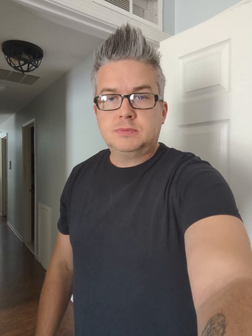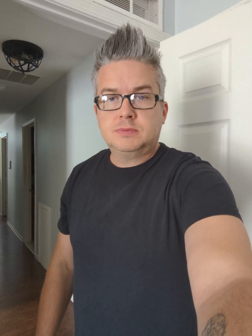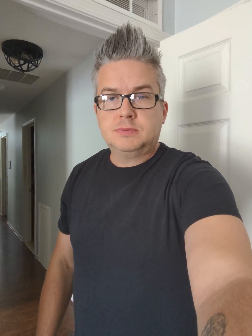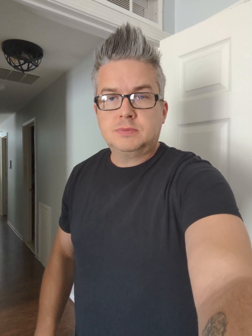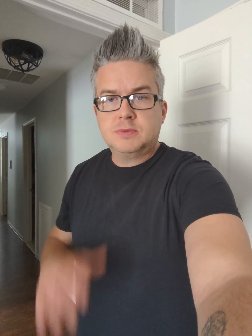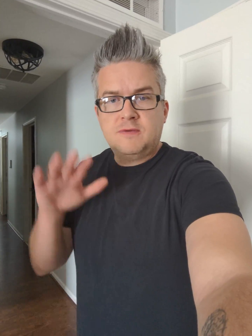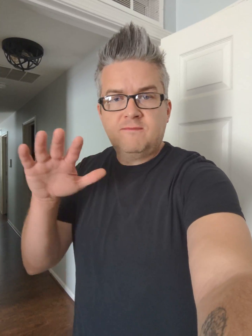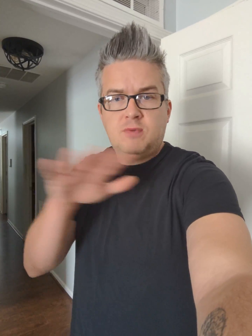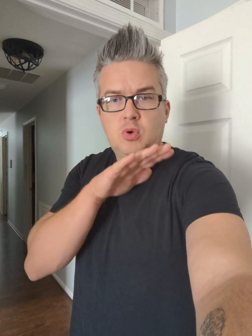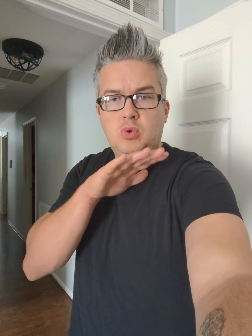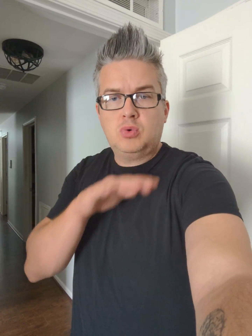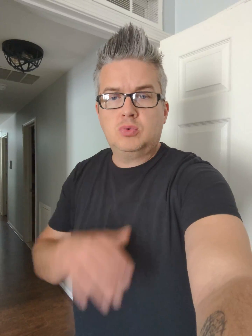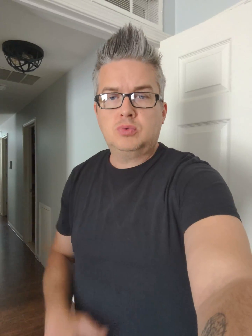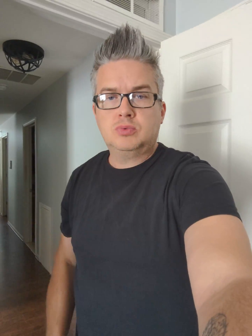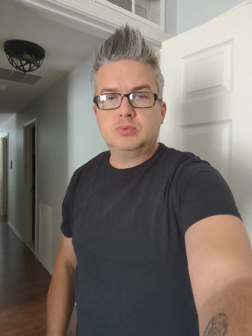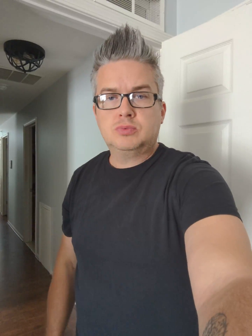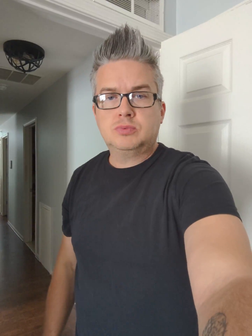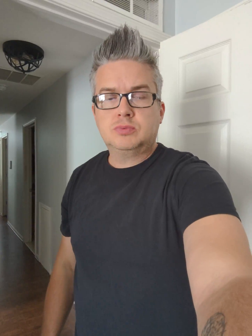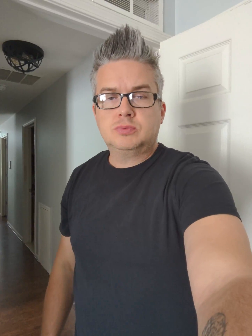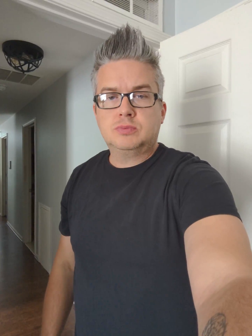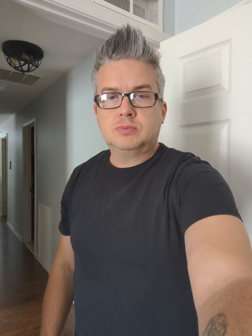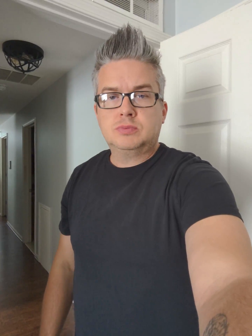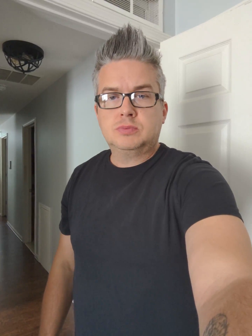full